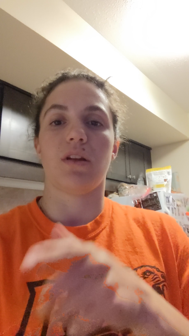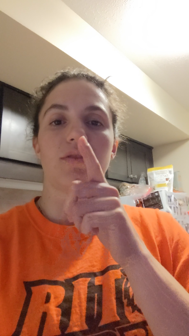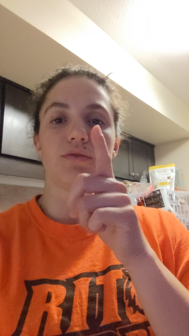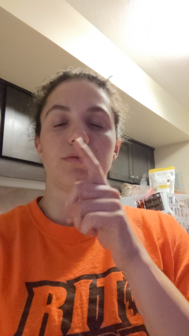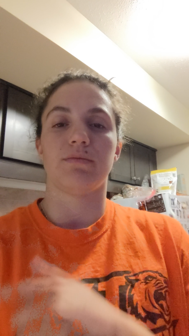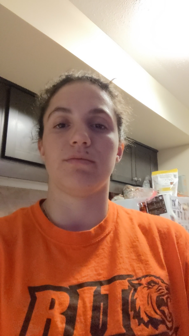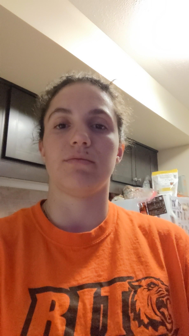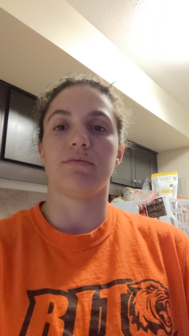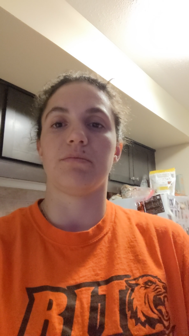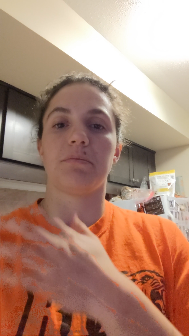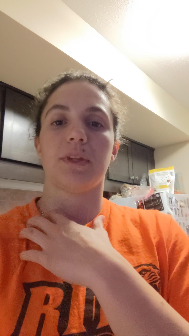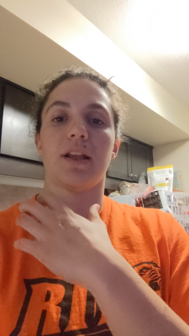bear